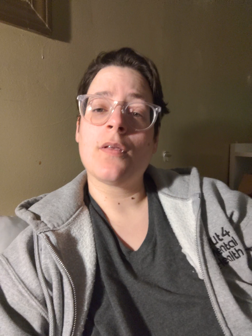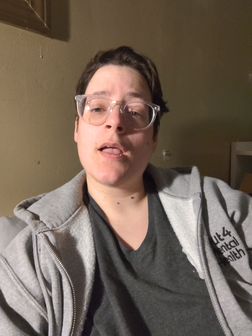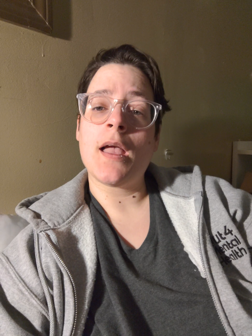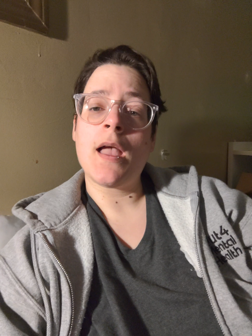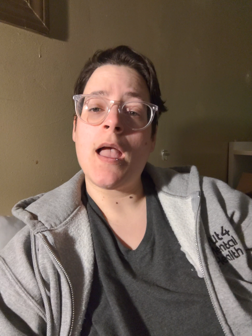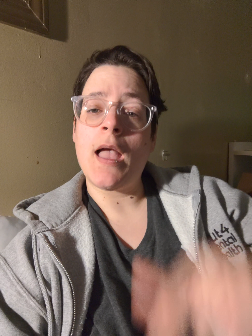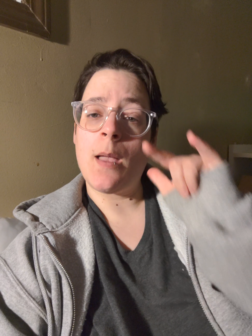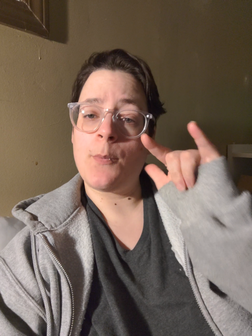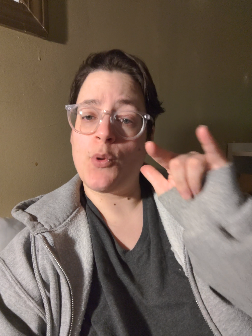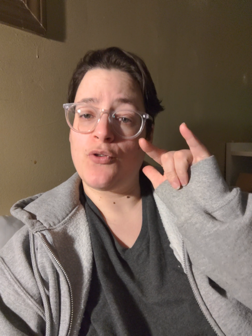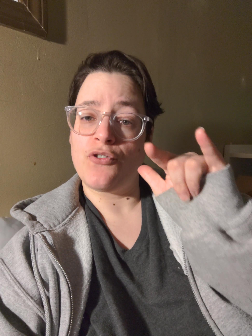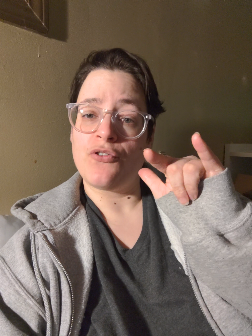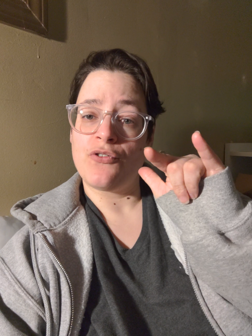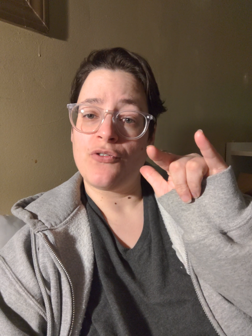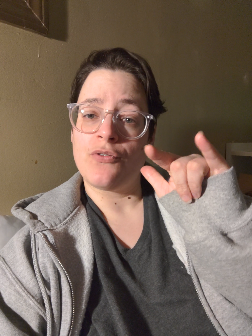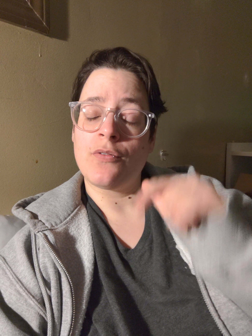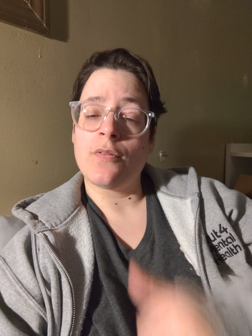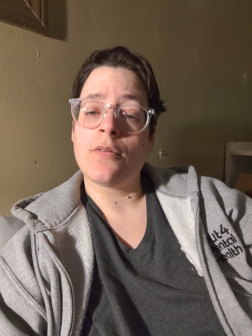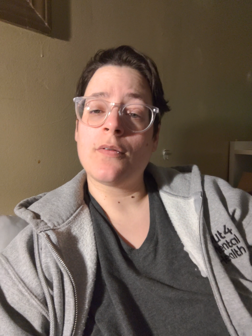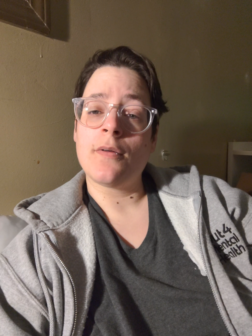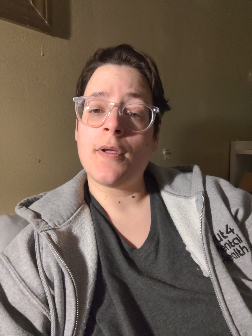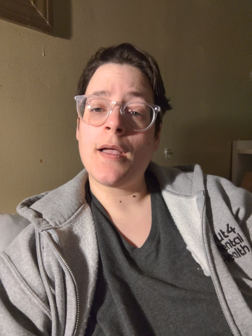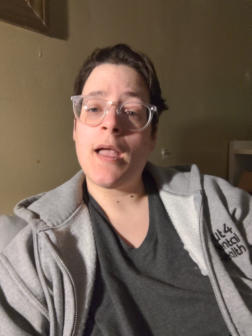airplane